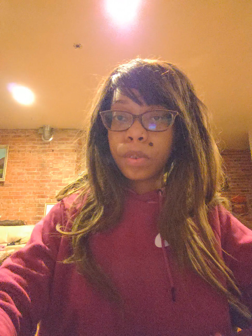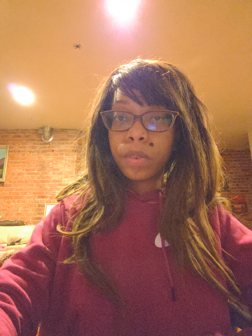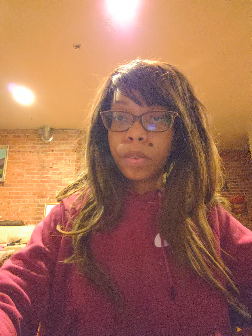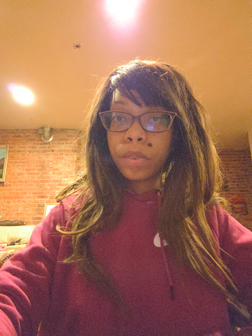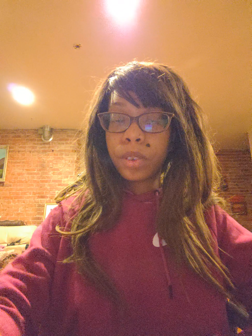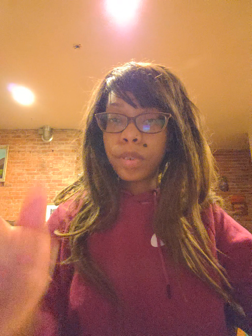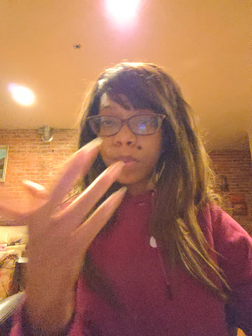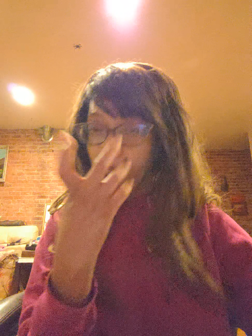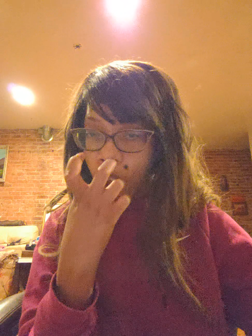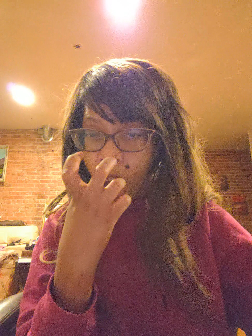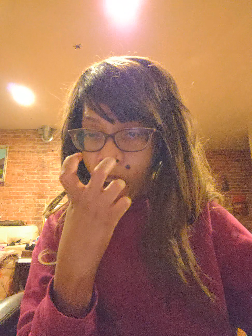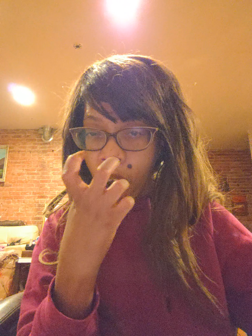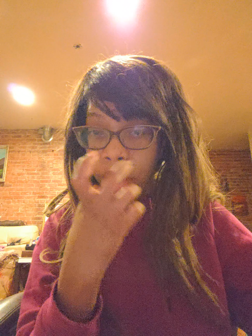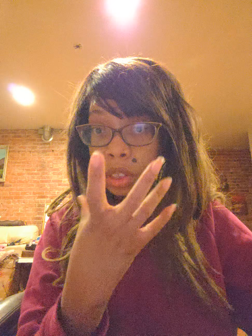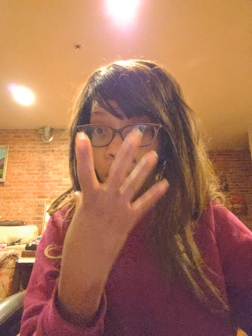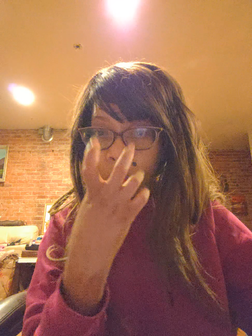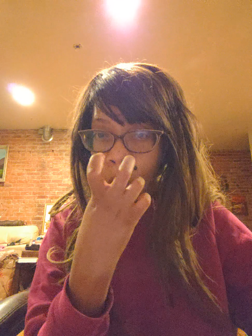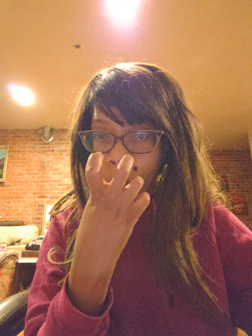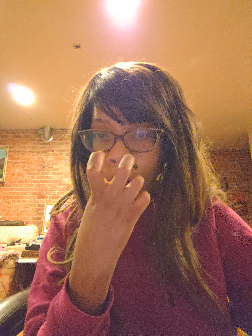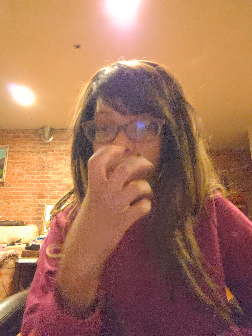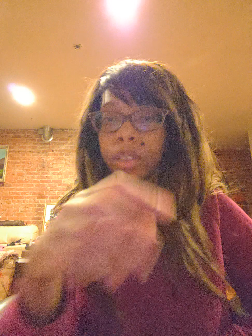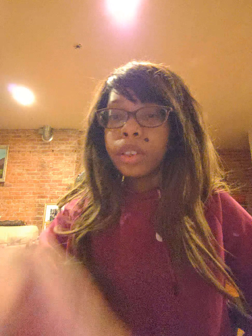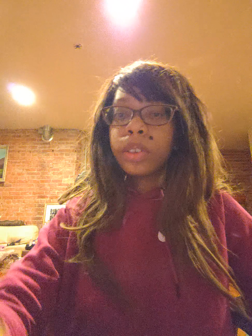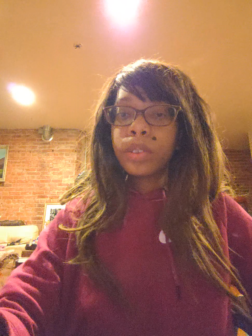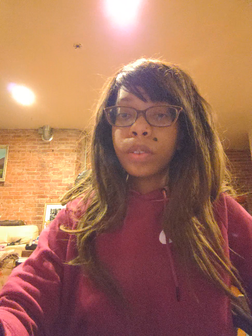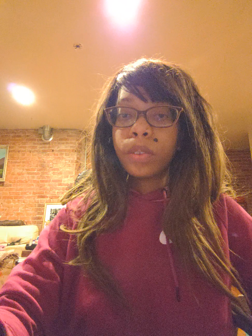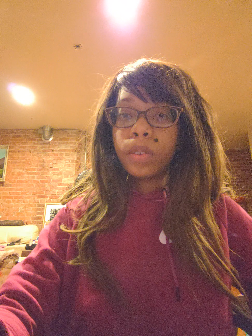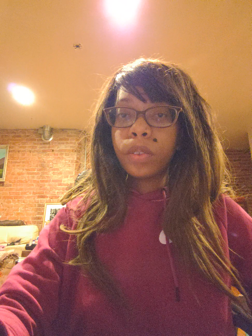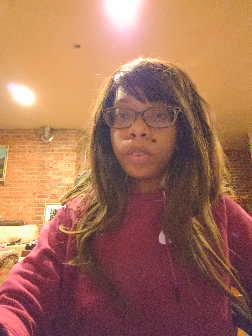mad